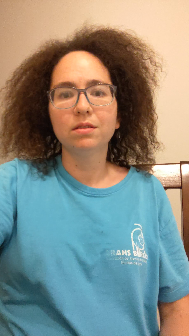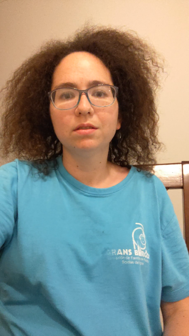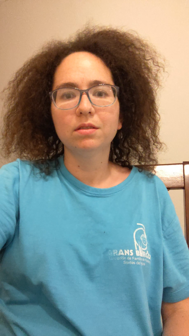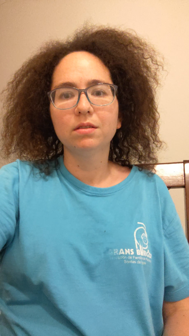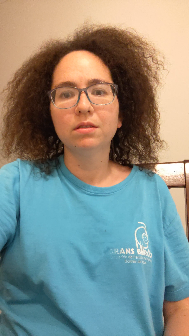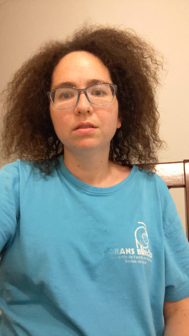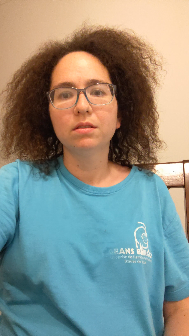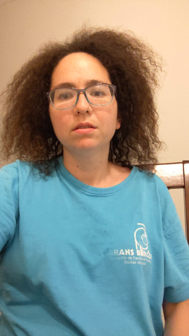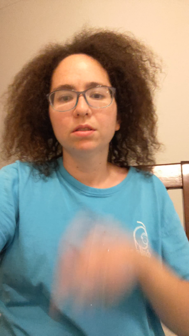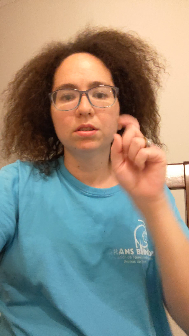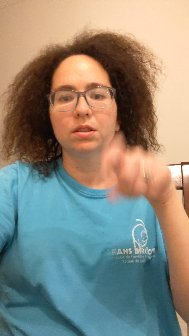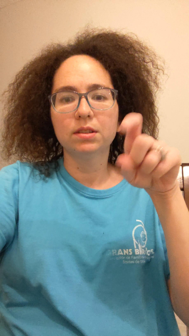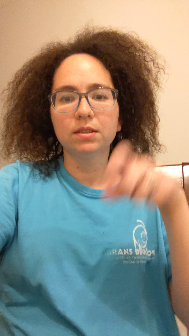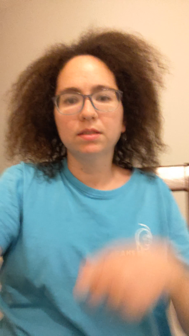should